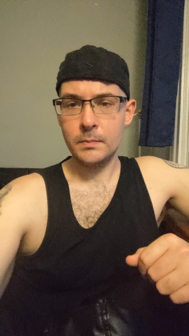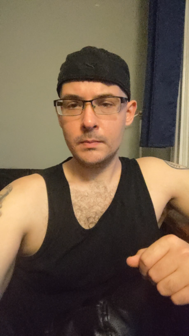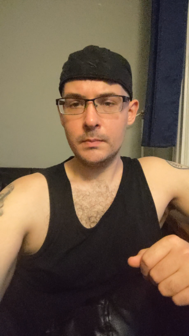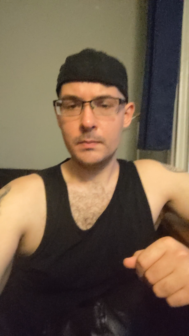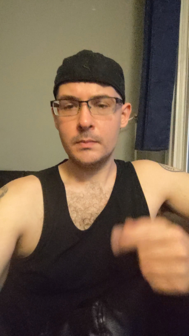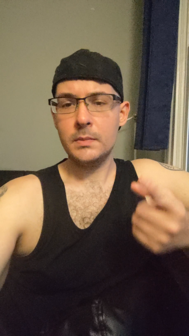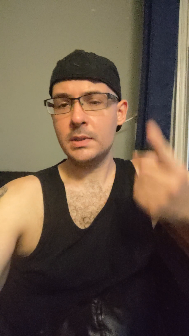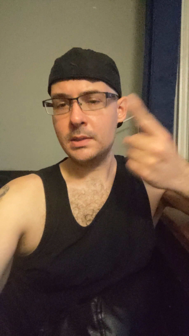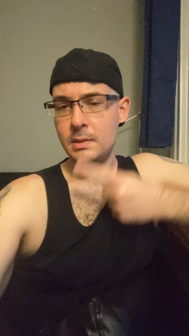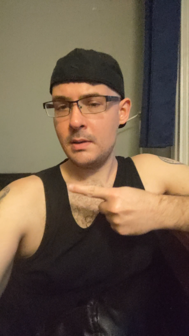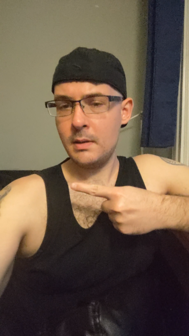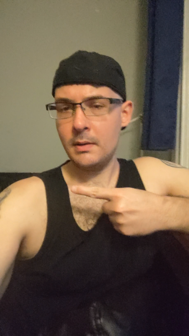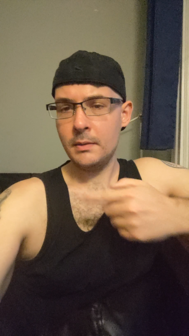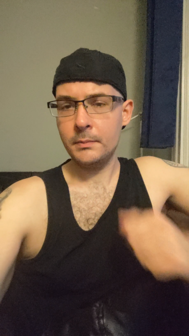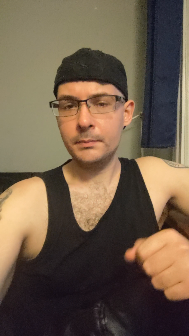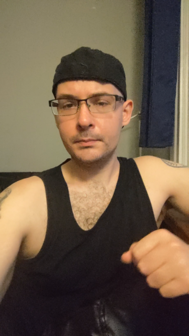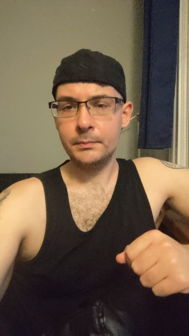day